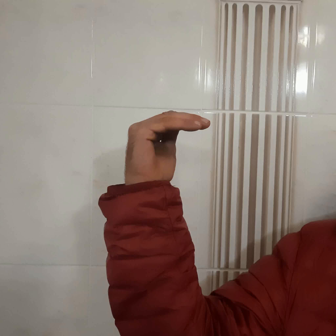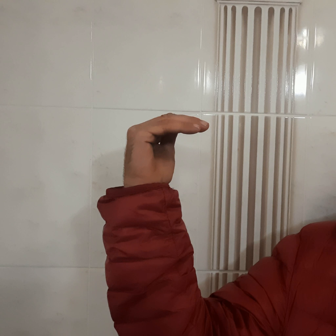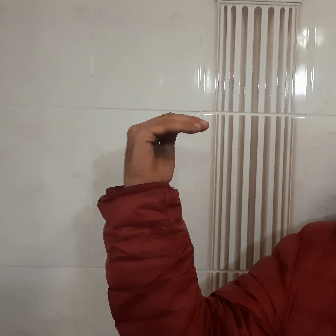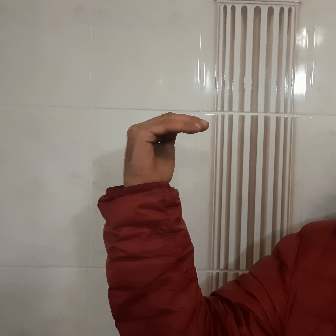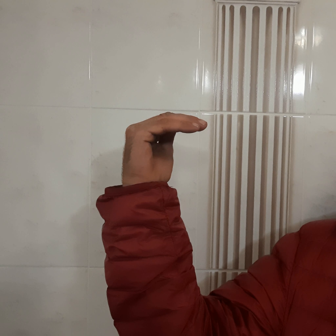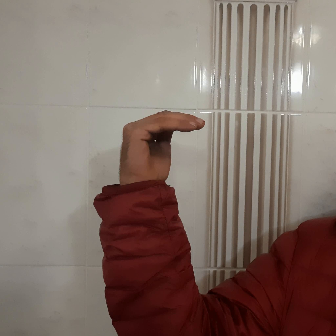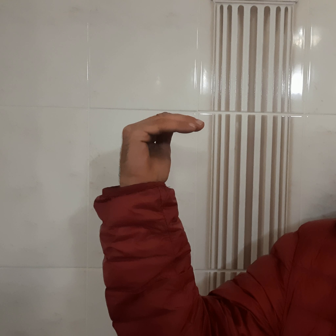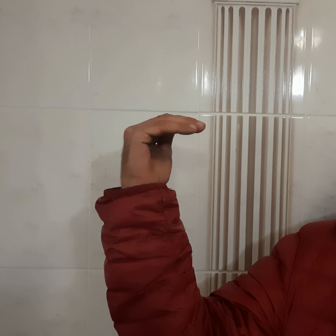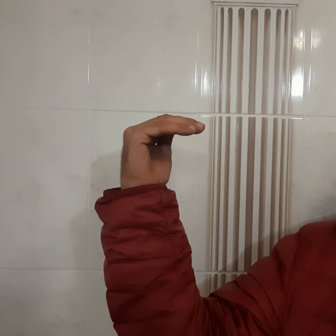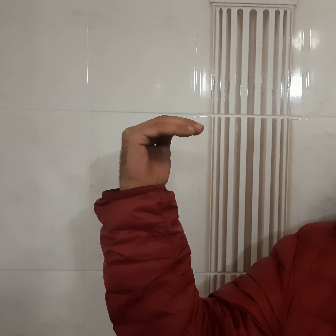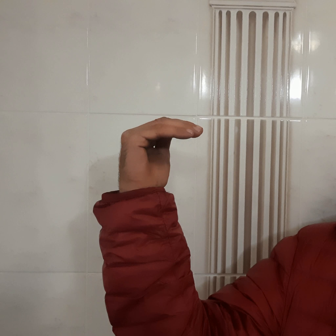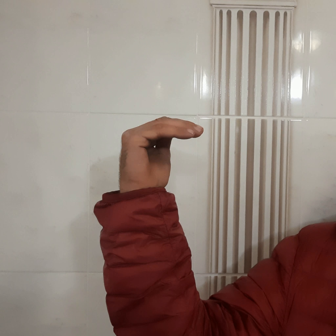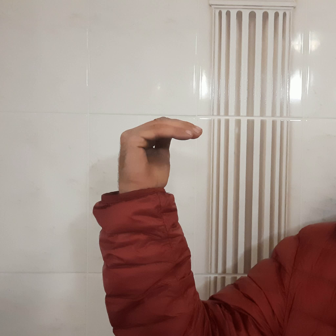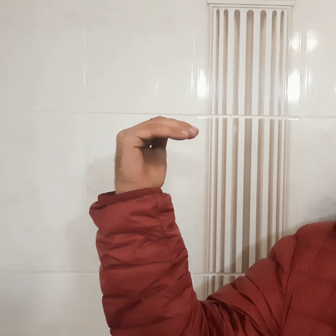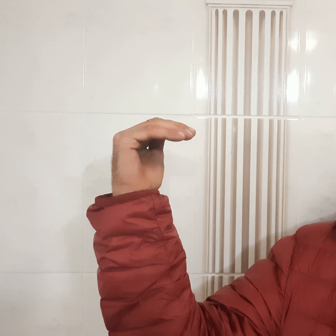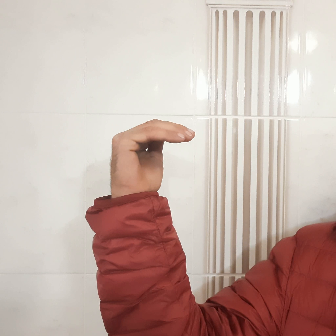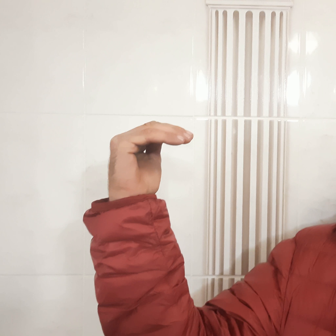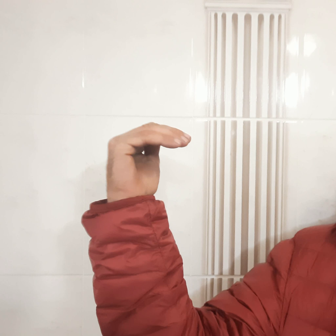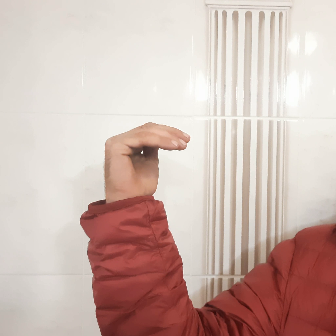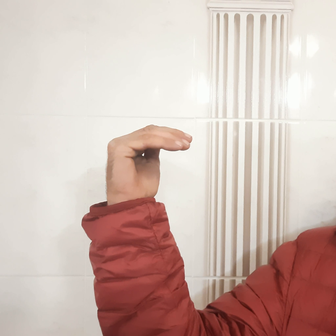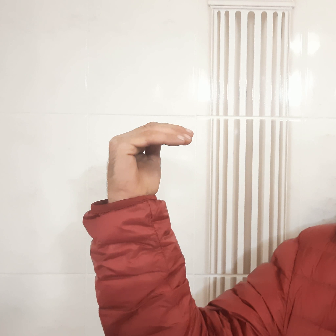Ф